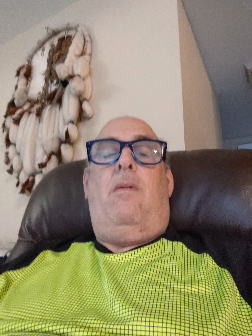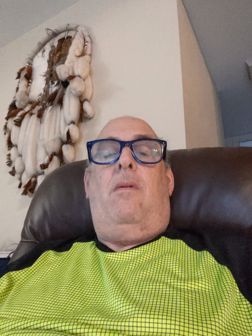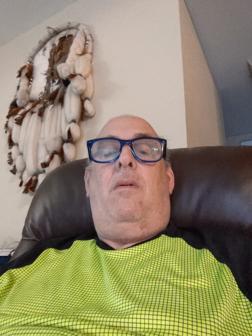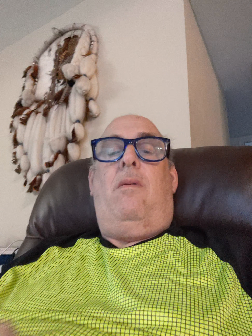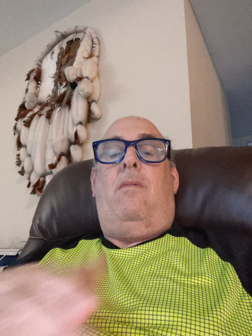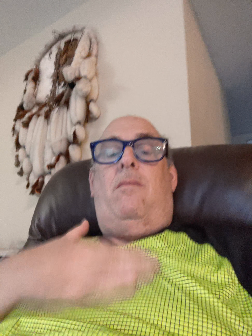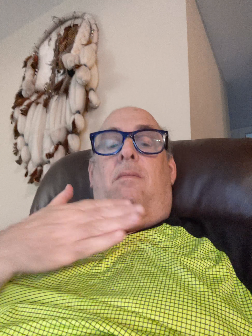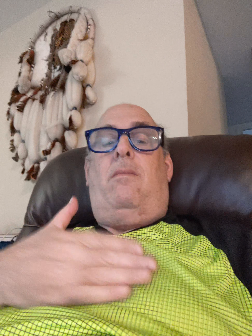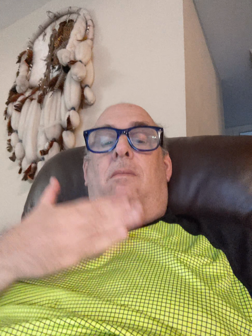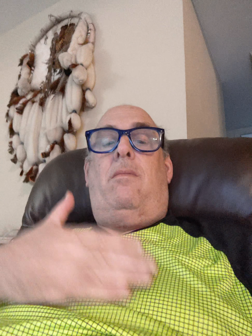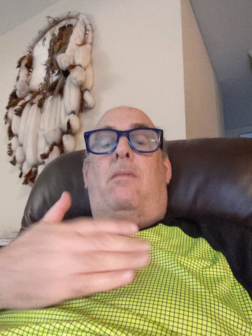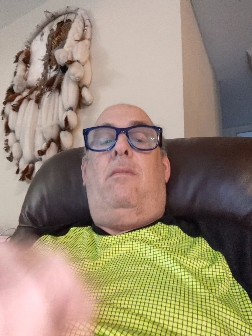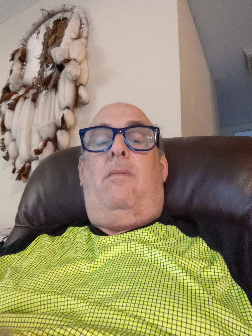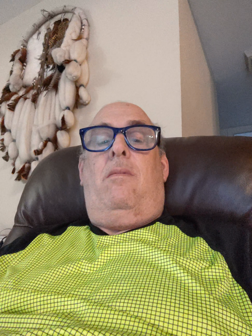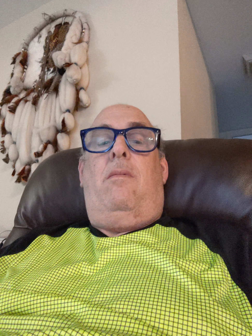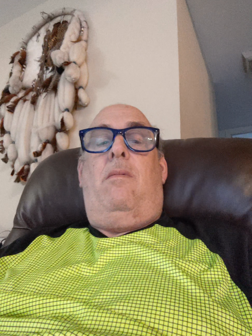happy